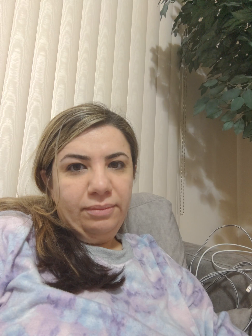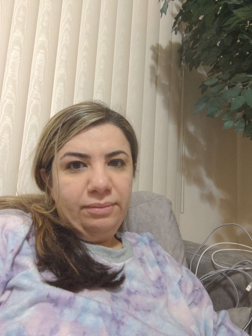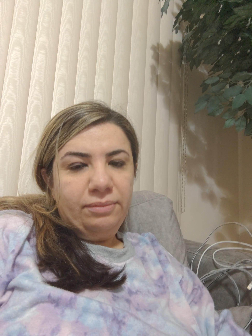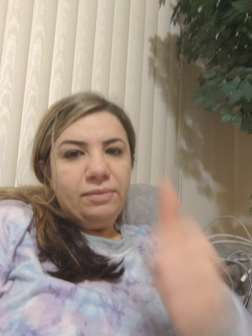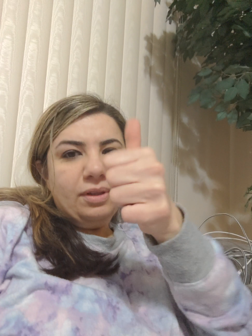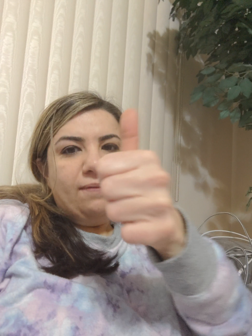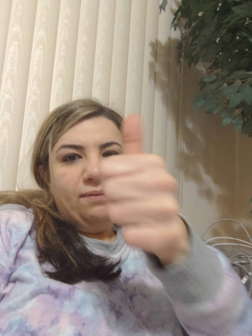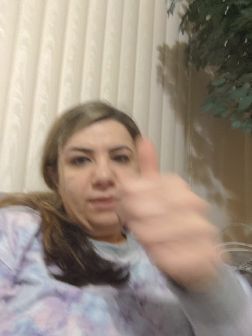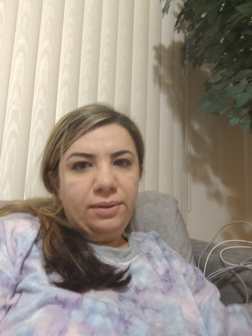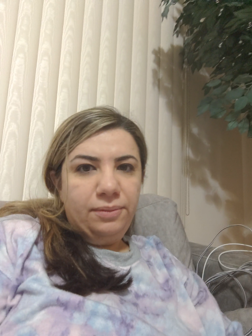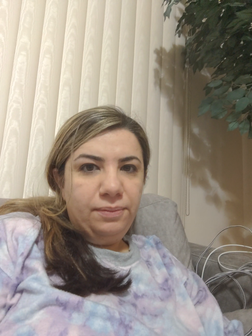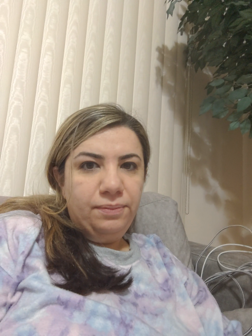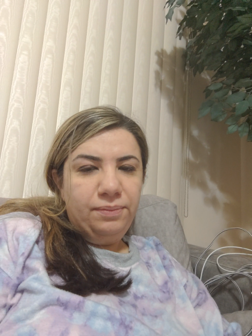yourself